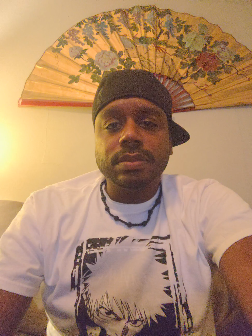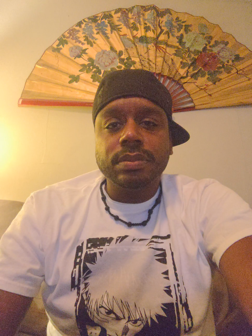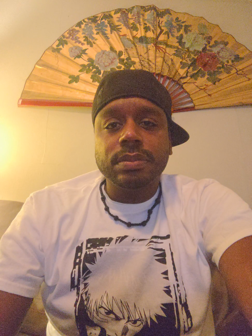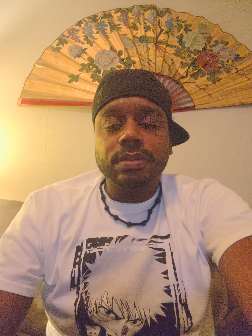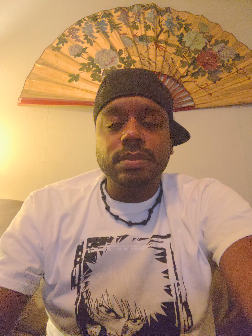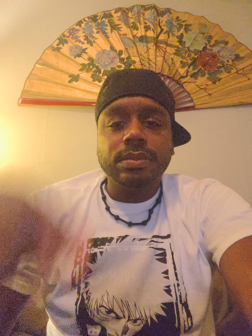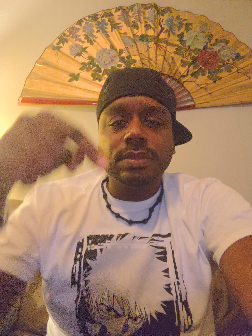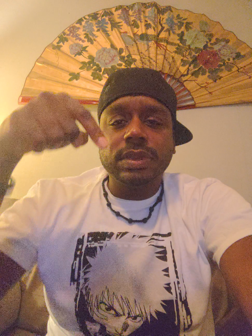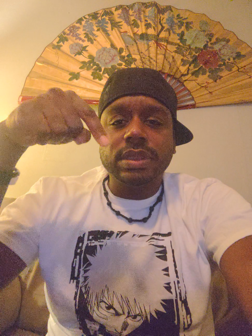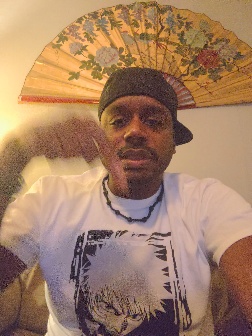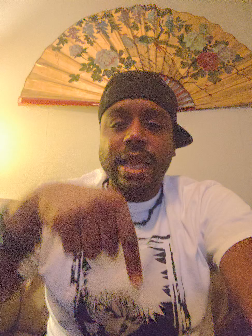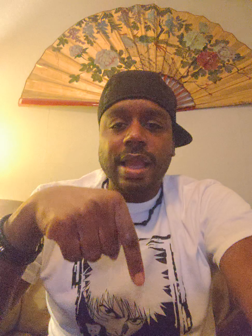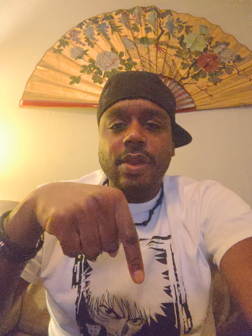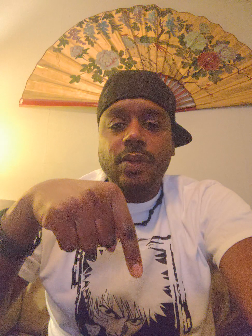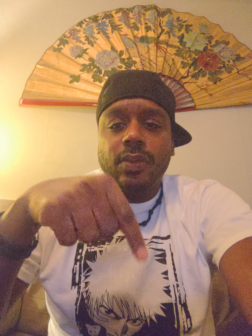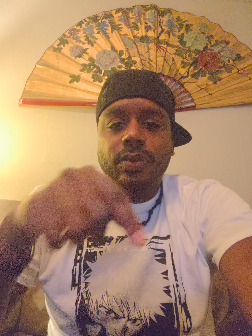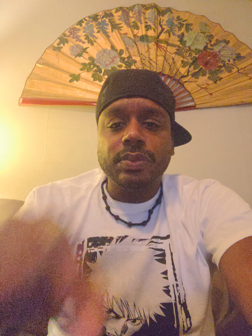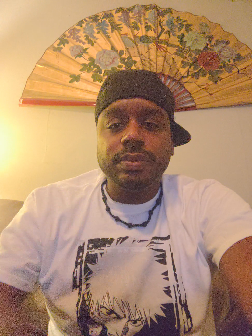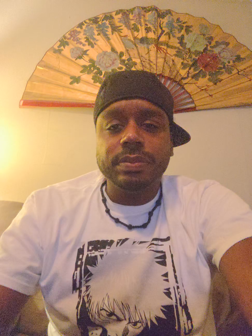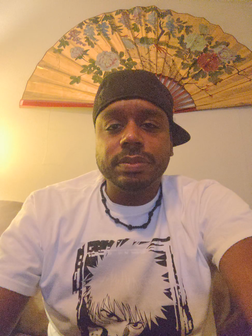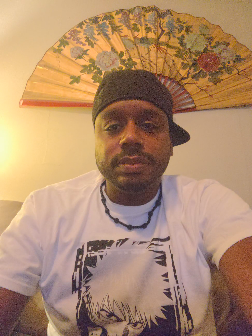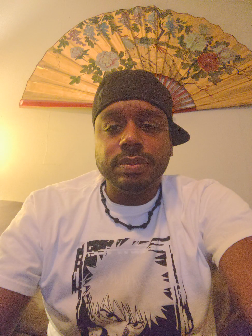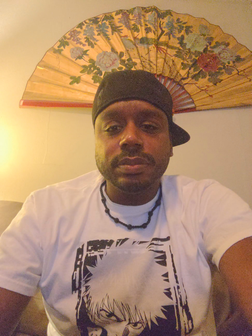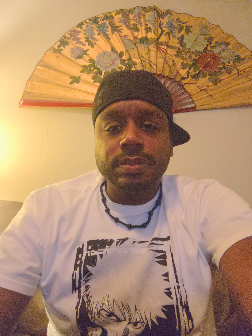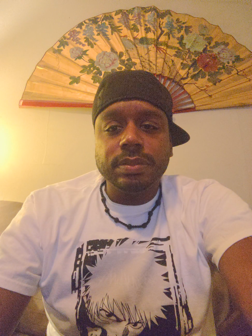down